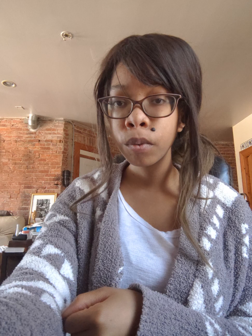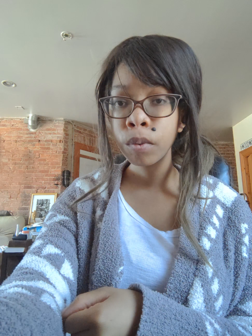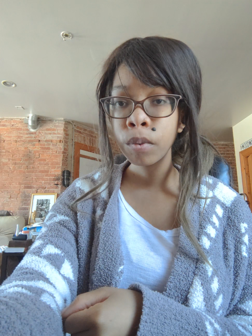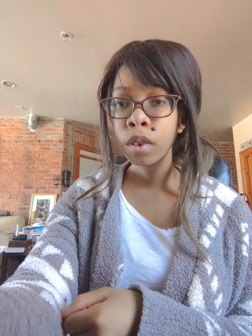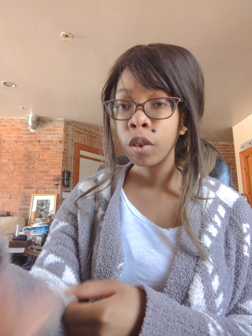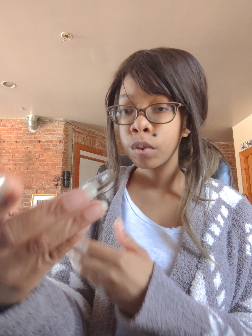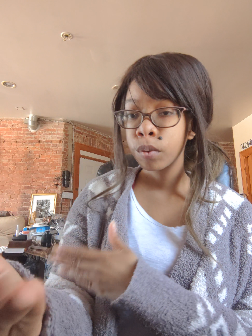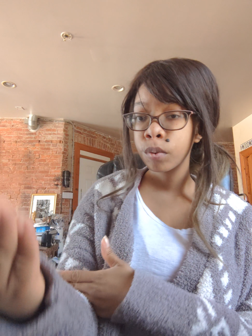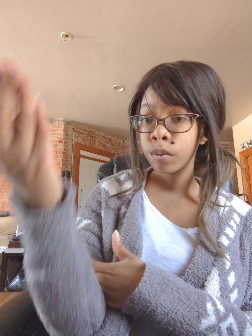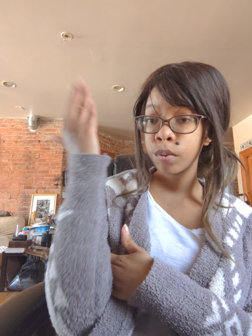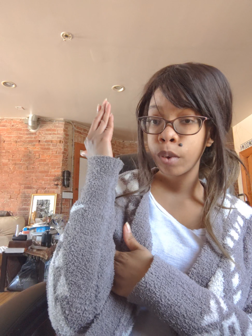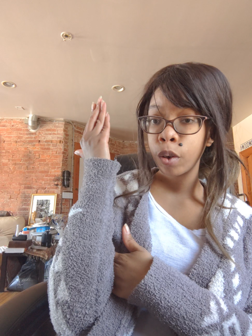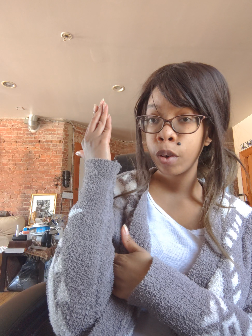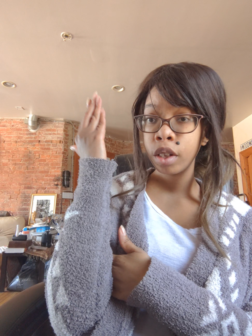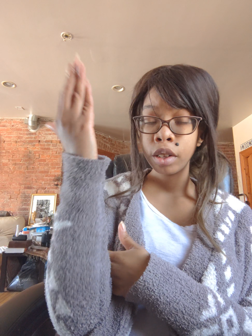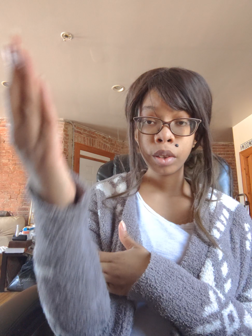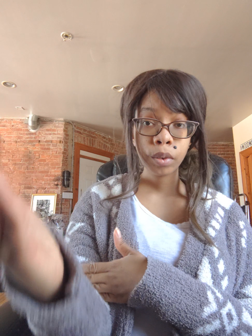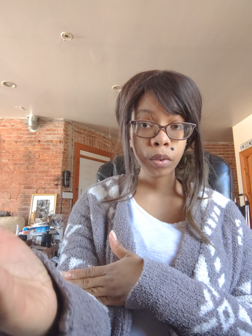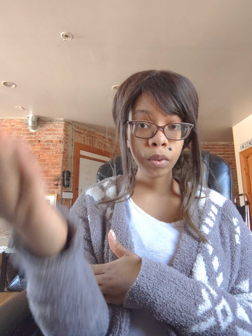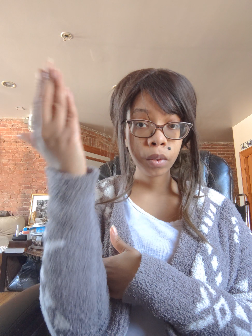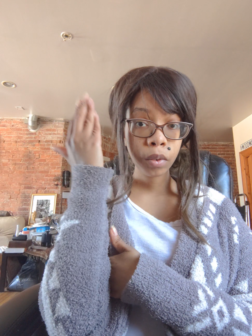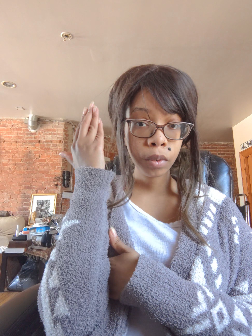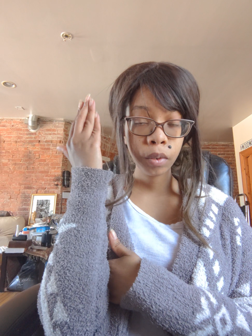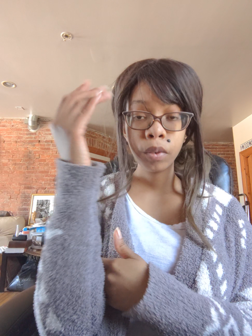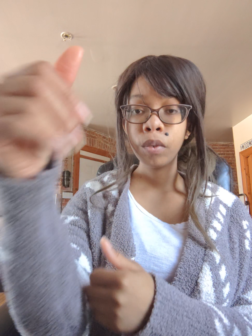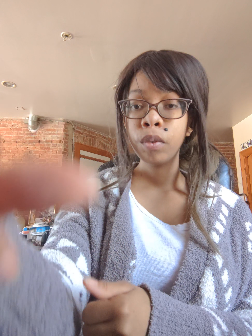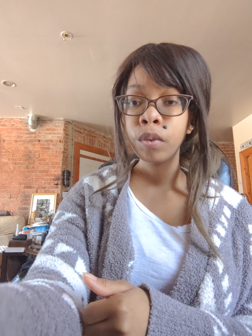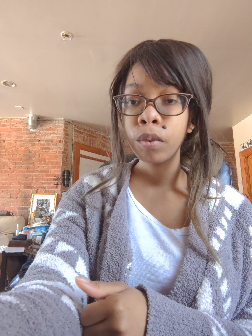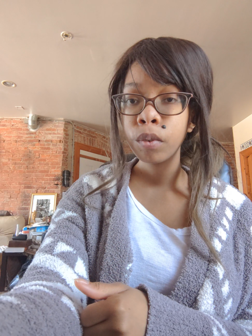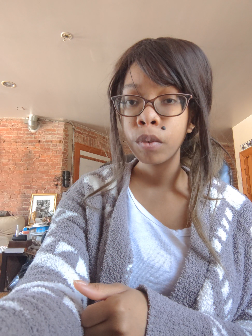morning